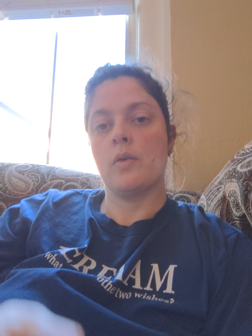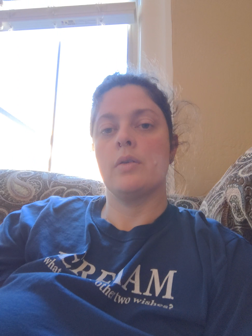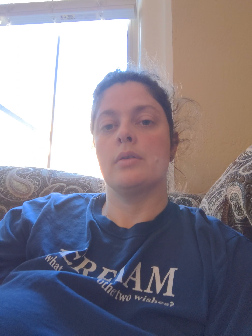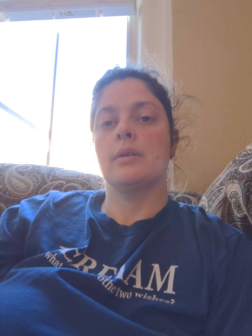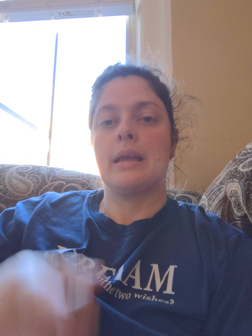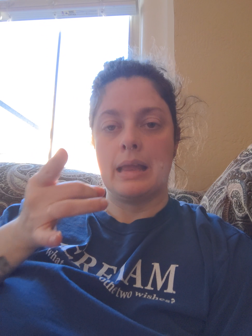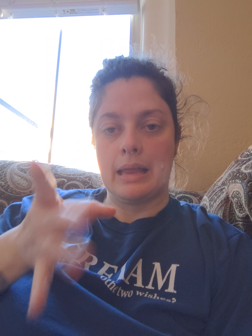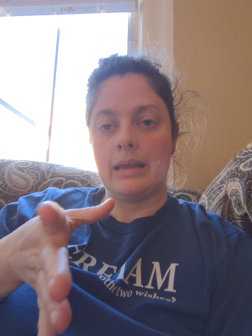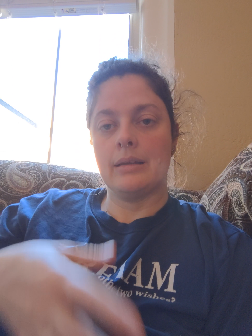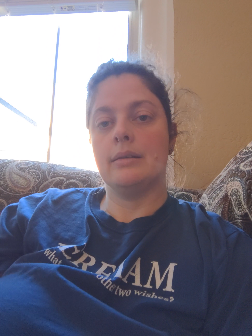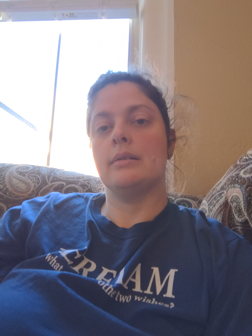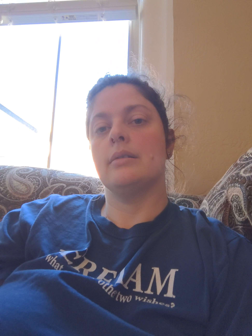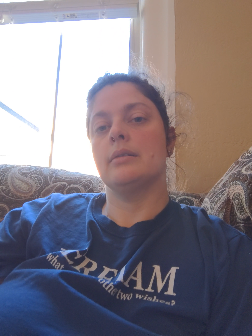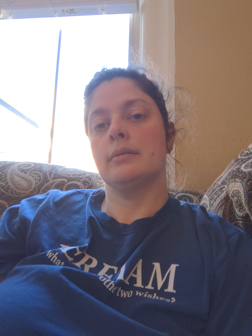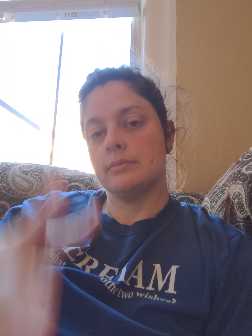hate